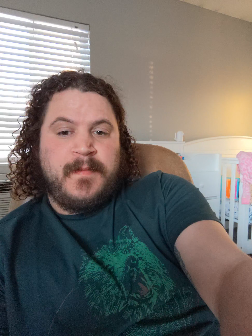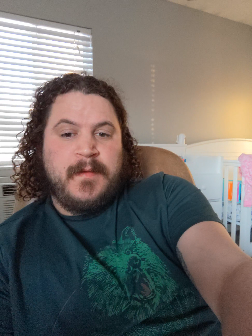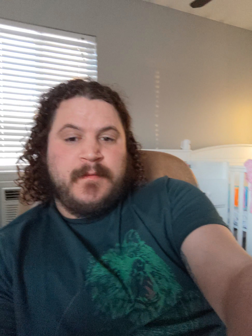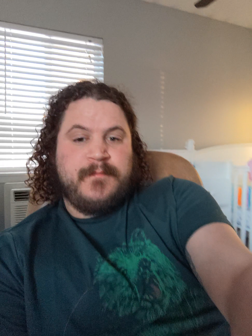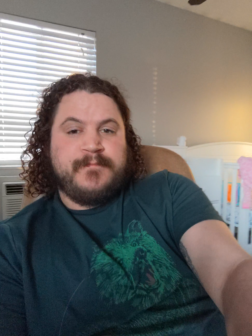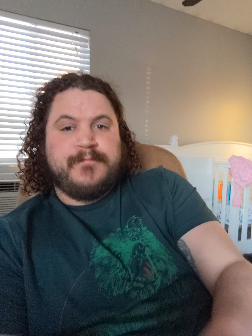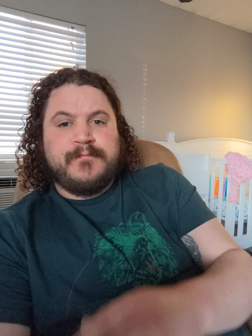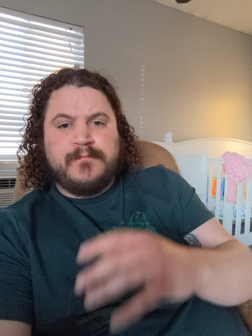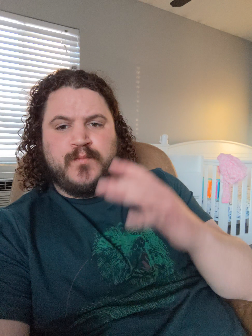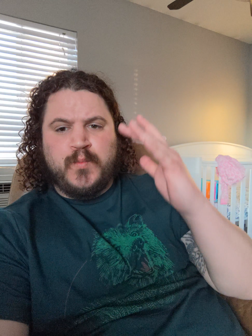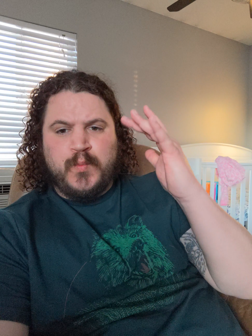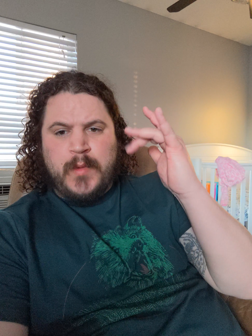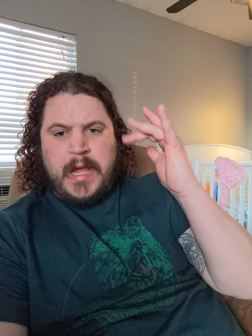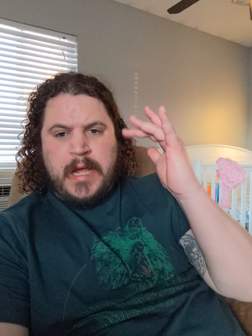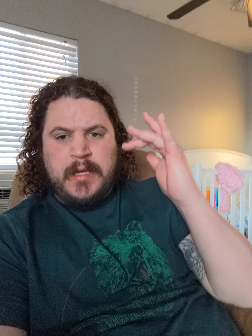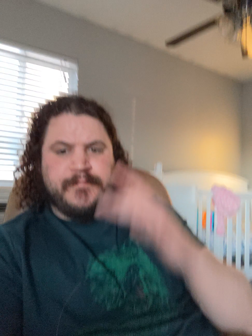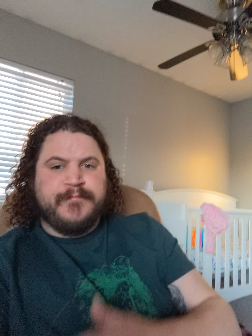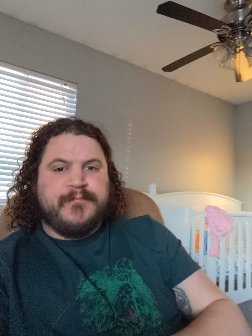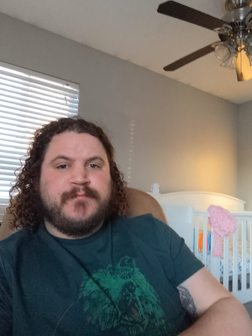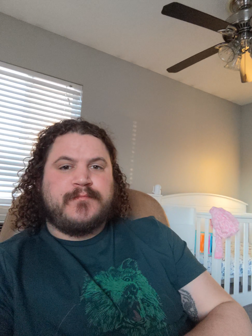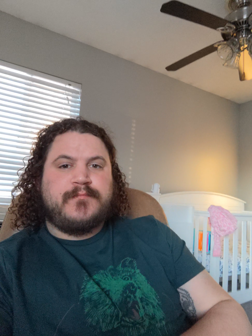why